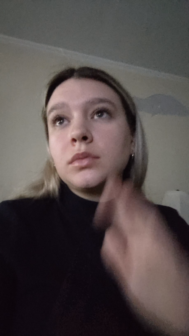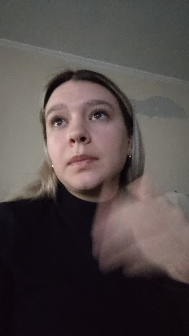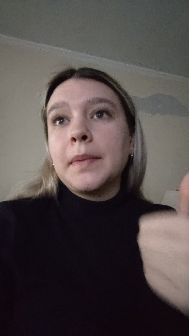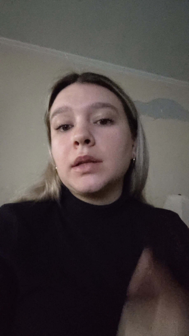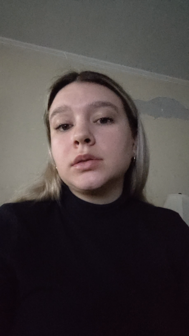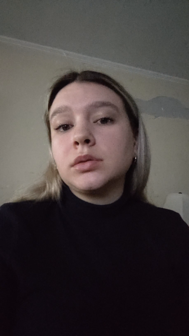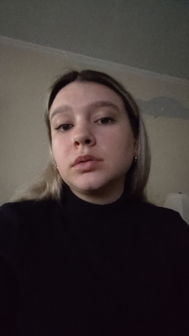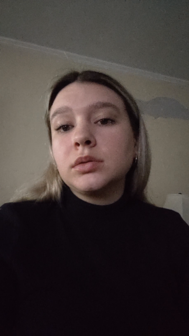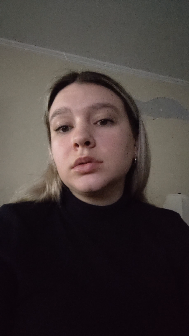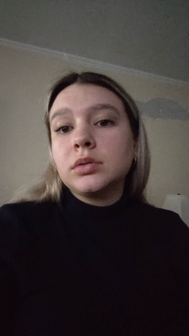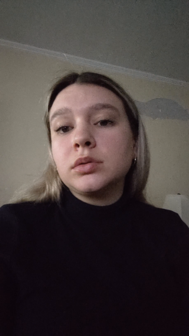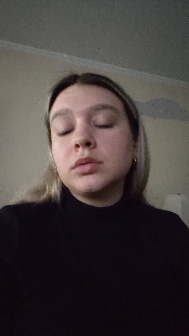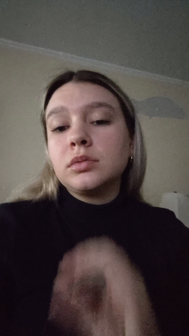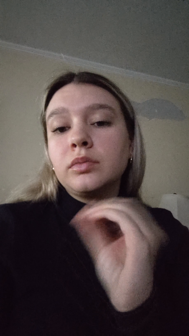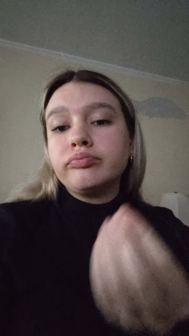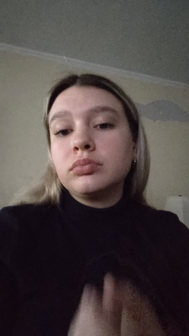none